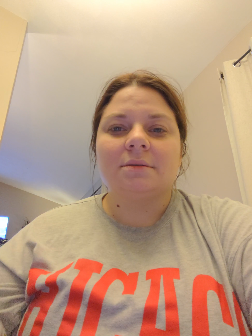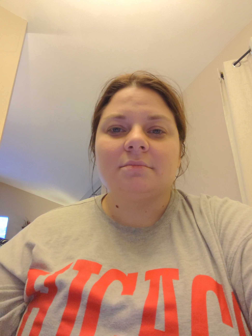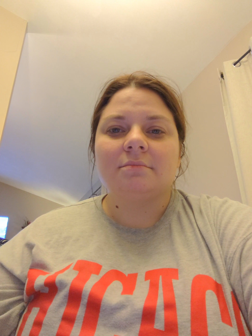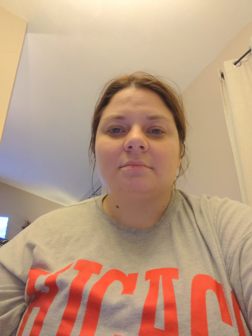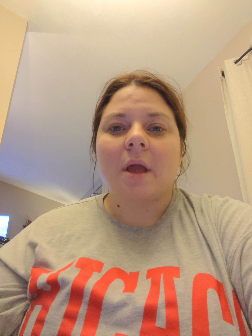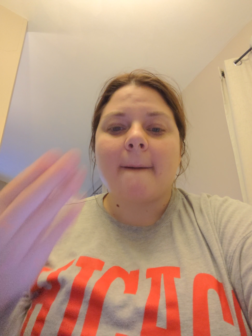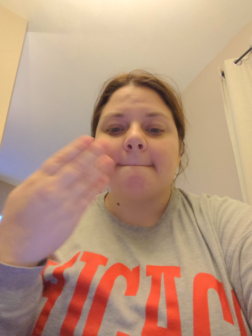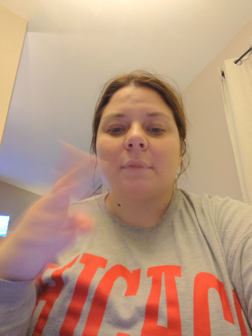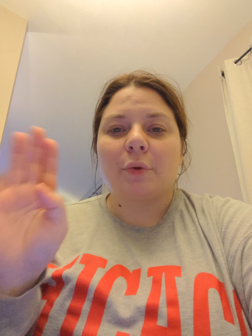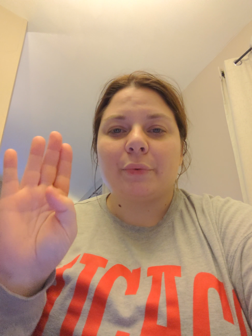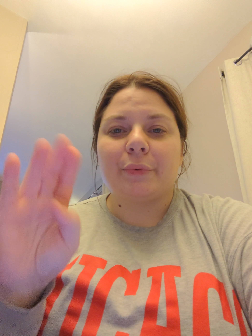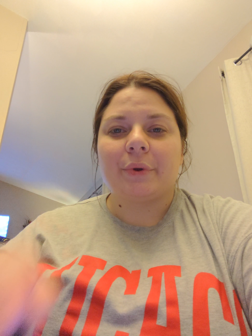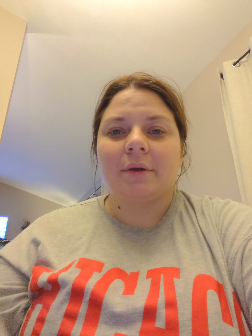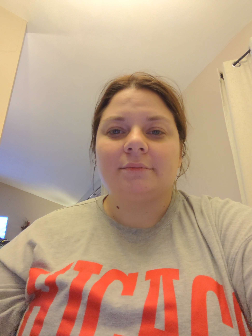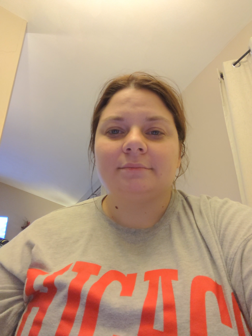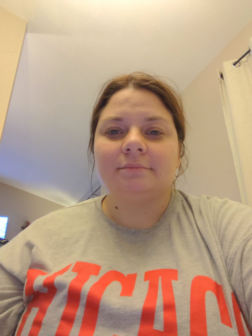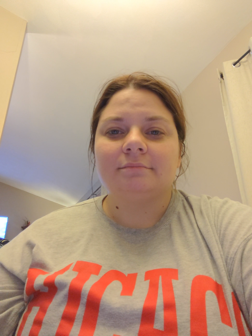blue